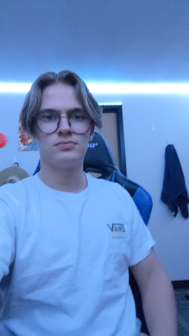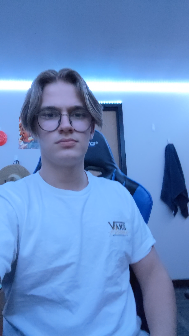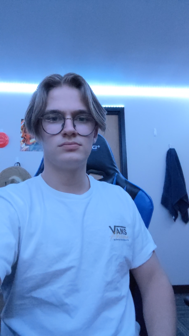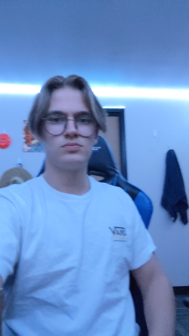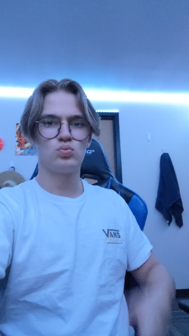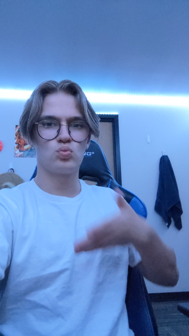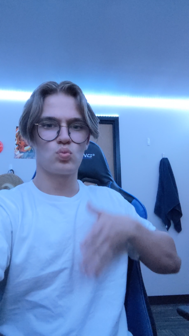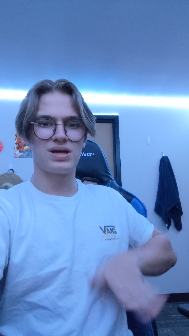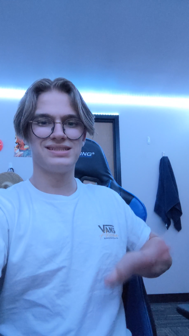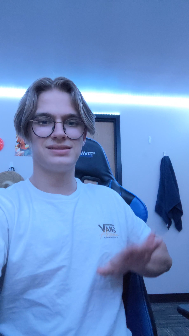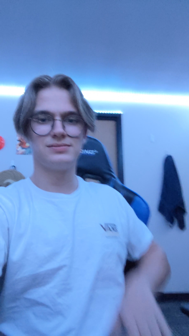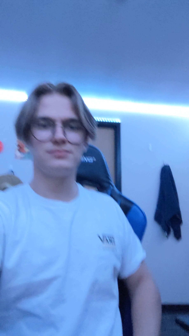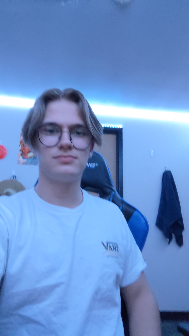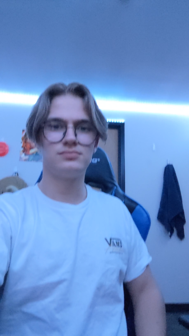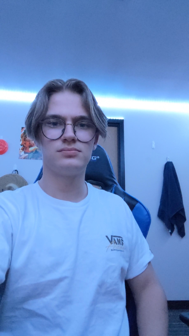dress